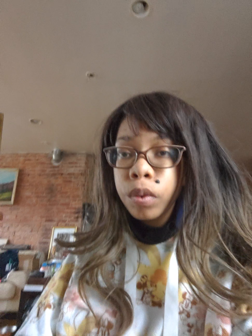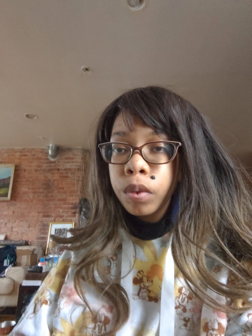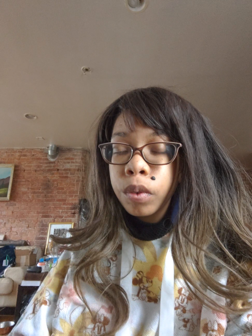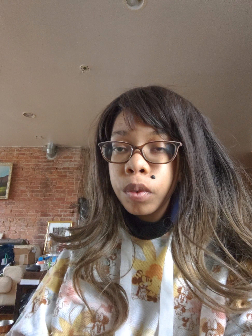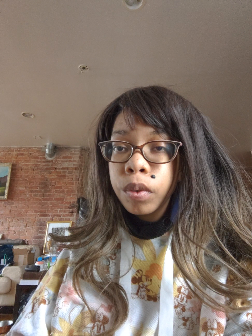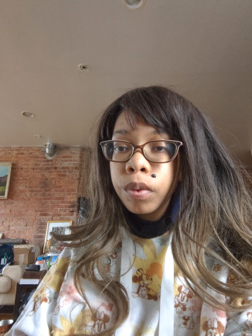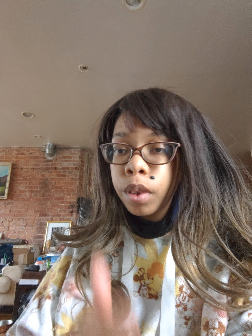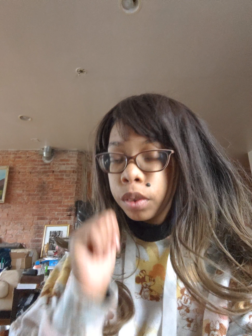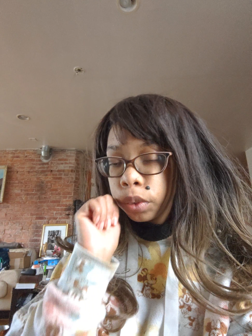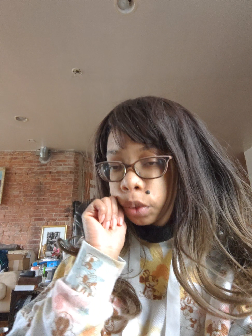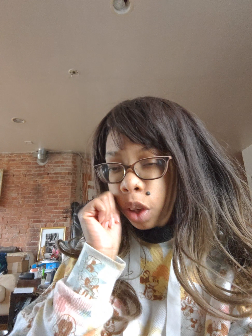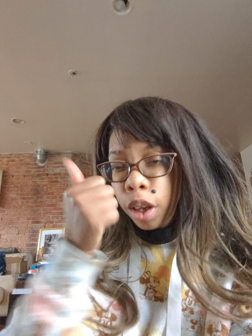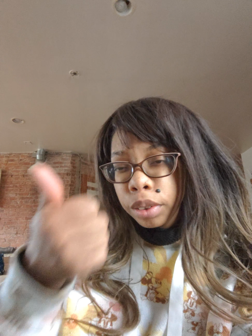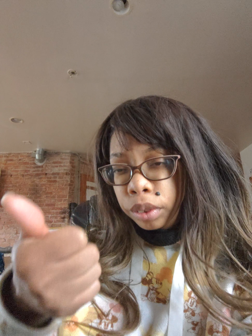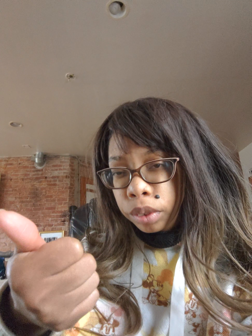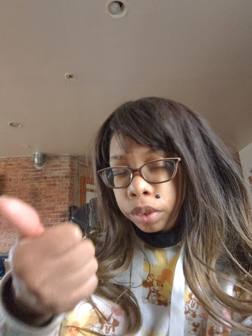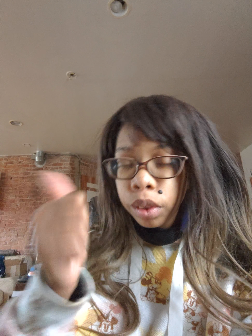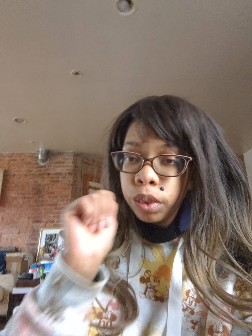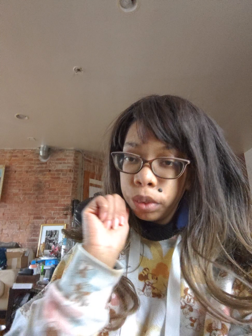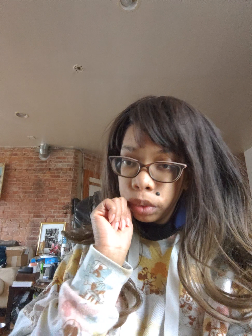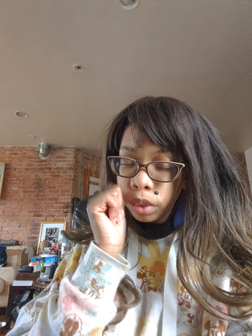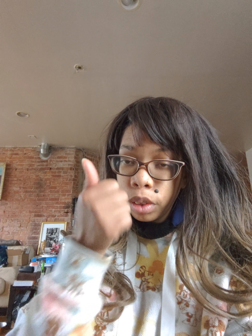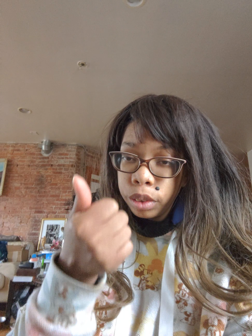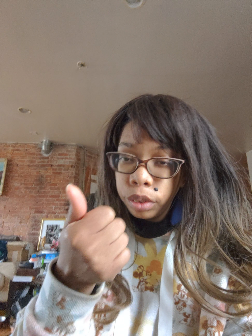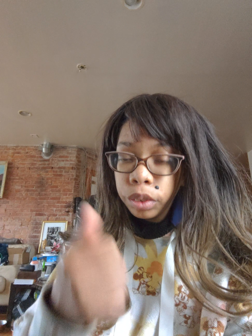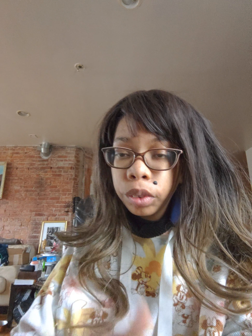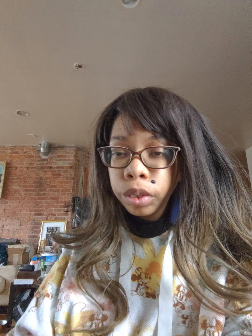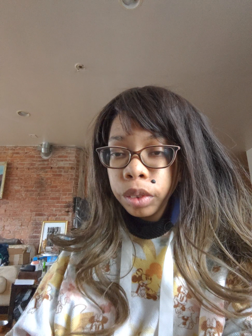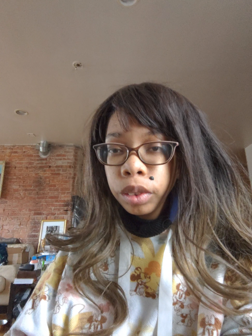tomorrow